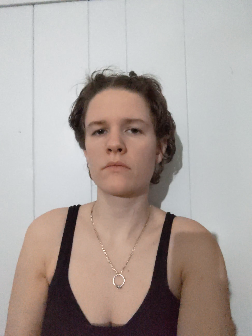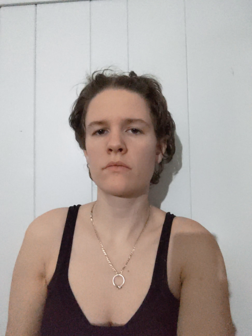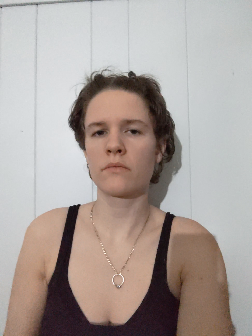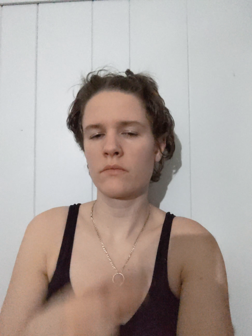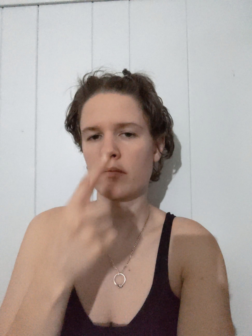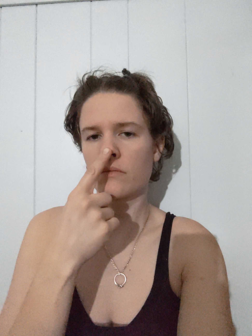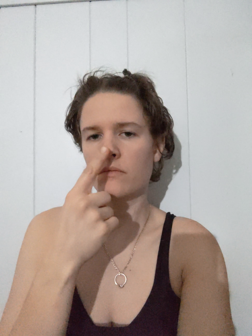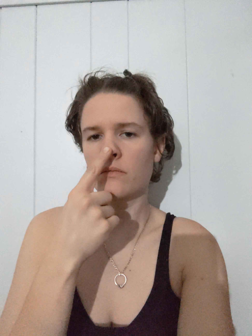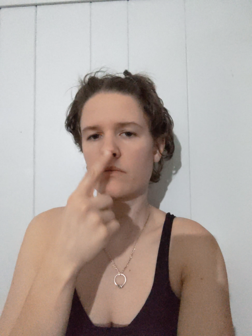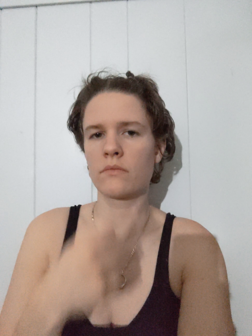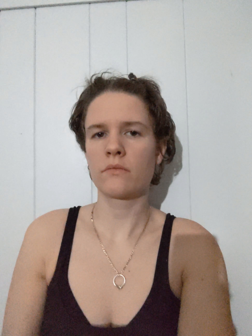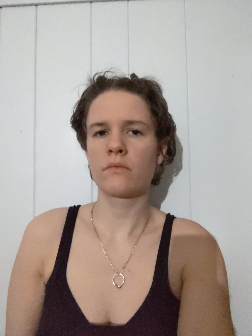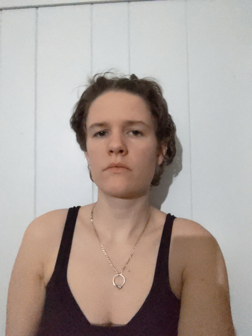nose